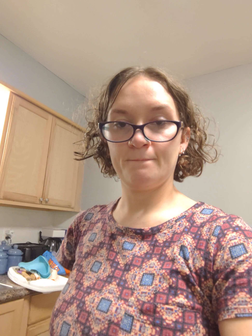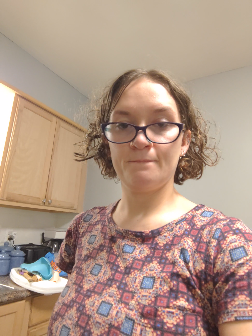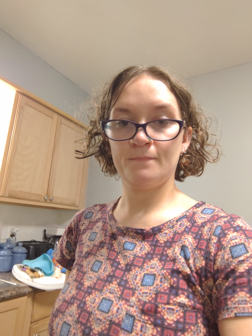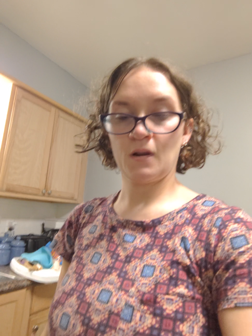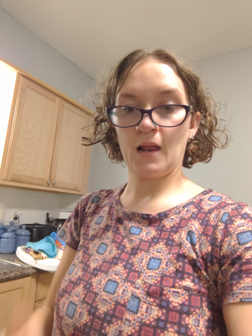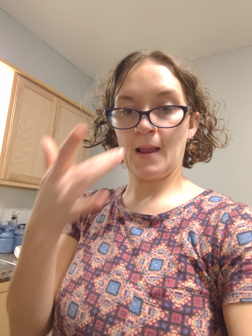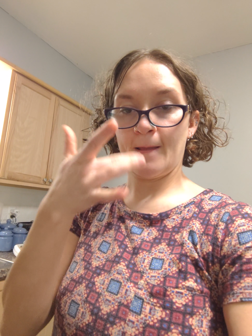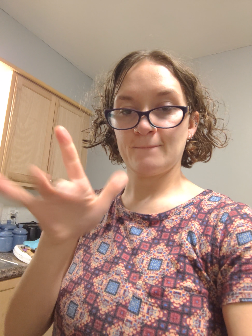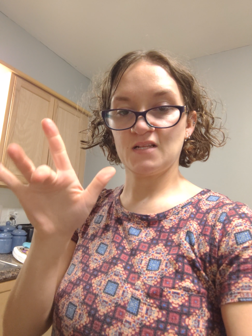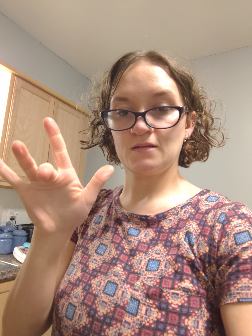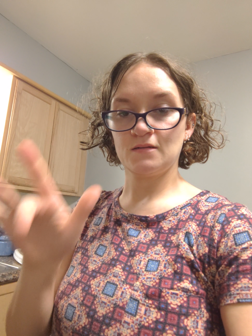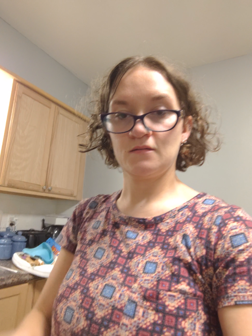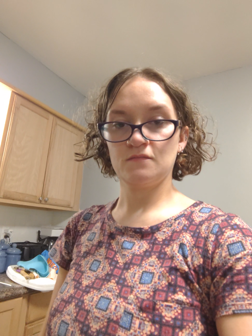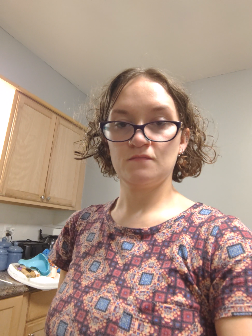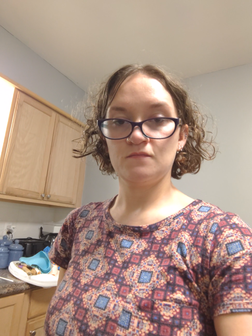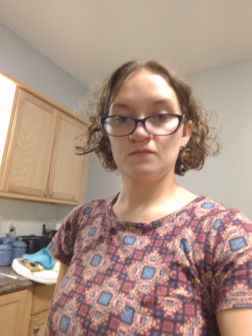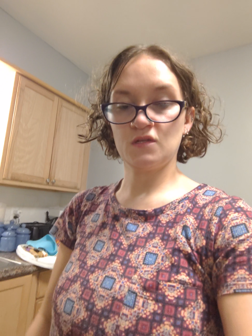empty